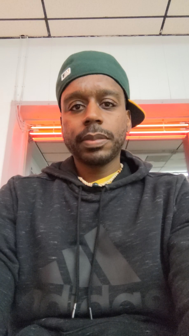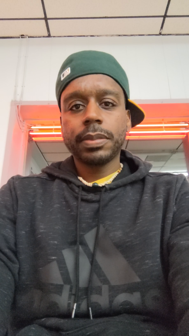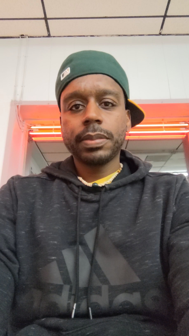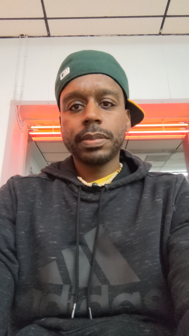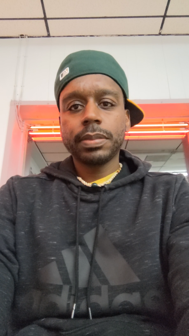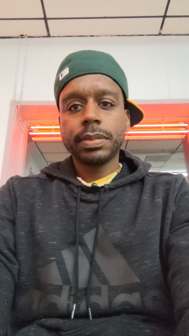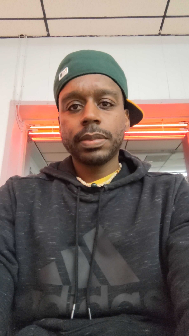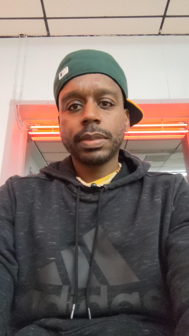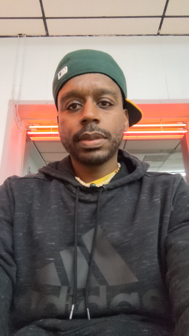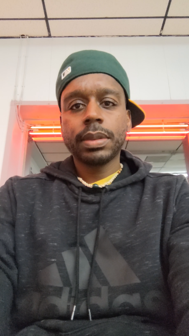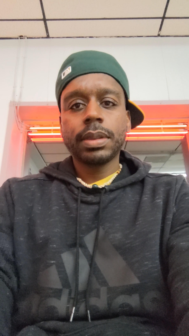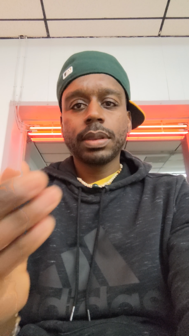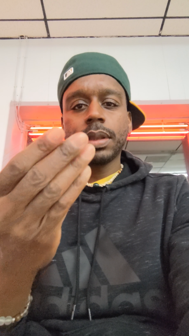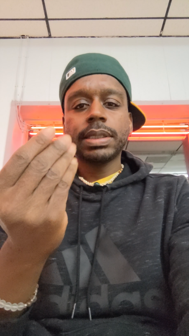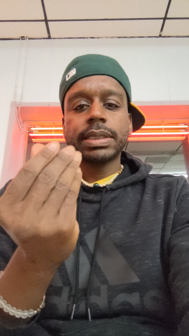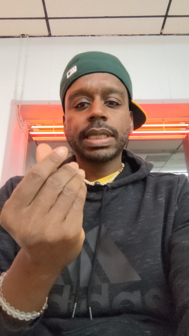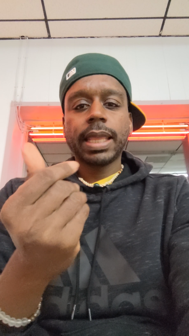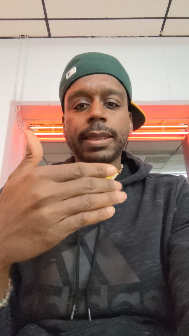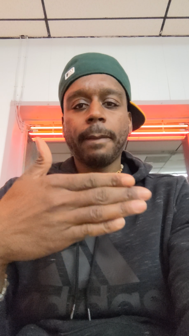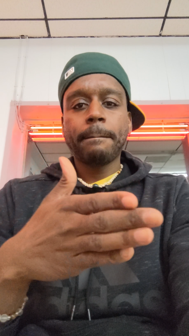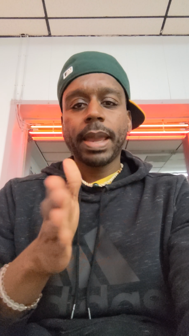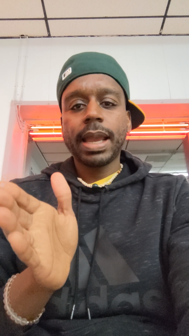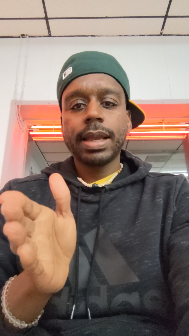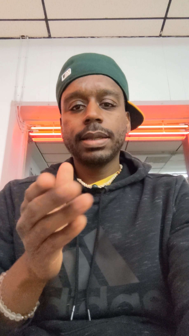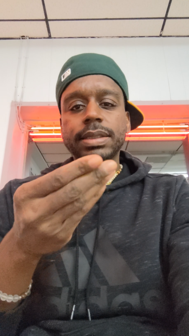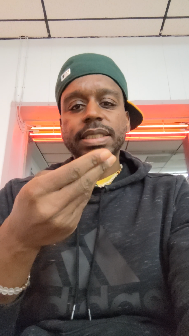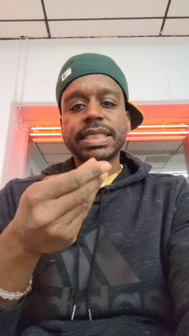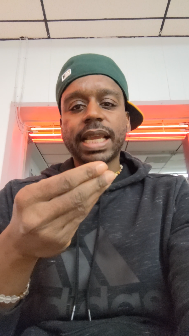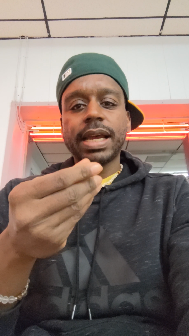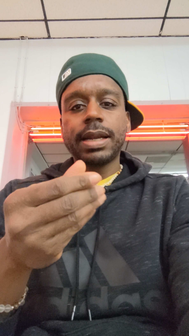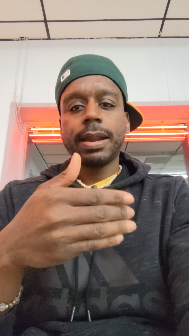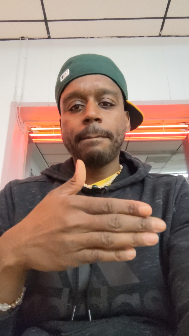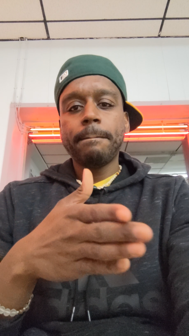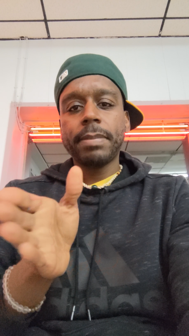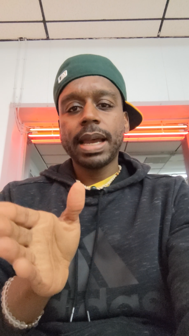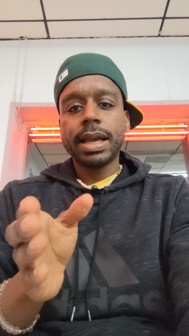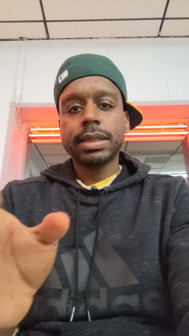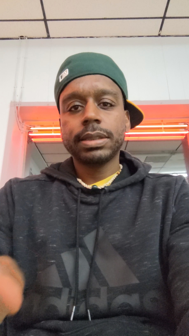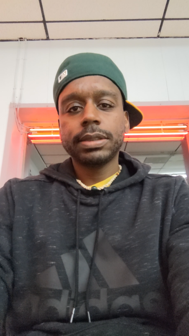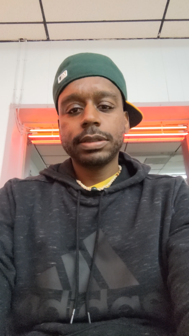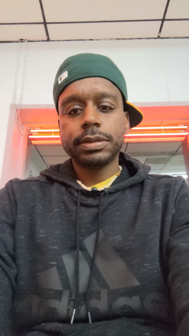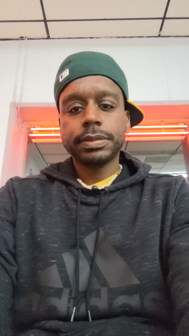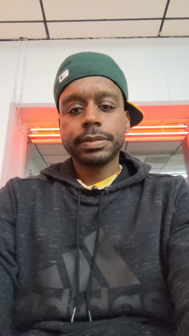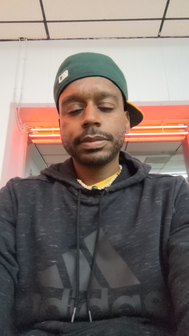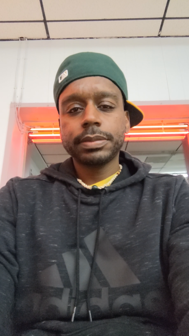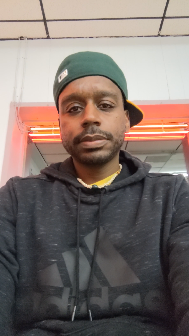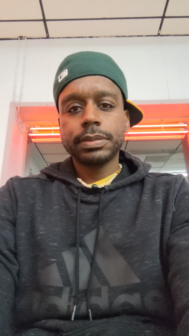sandbox